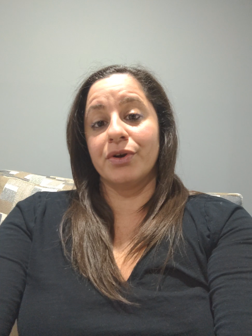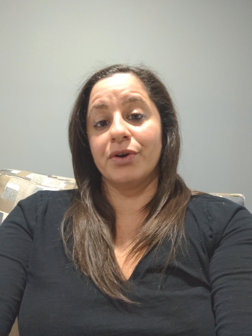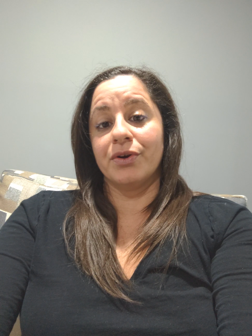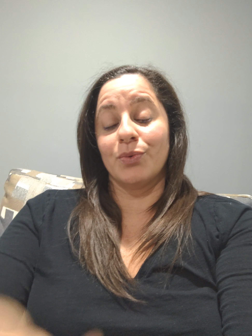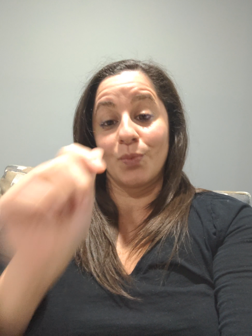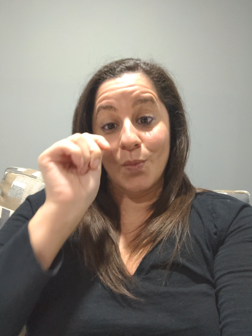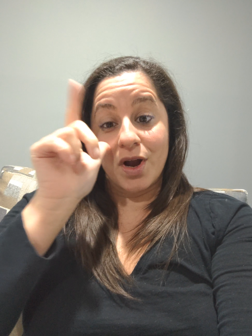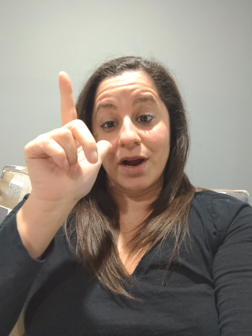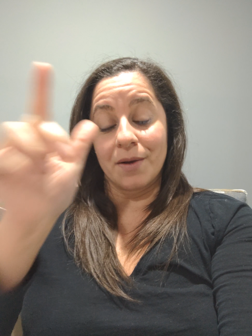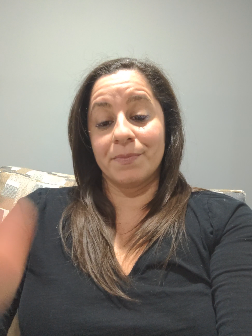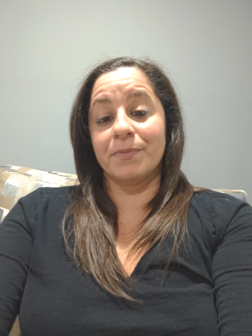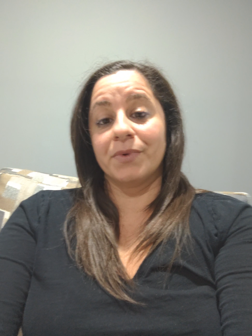wake